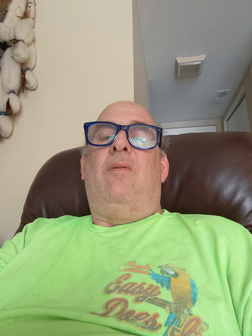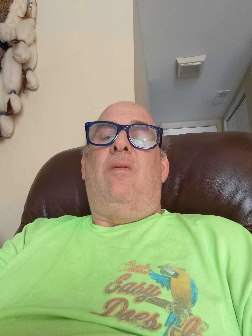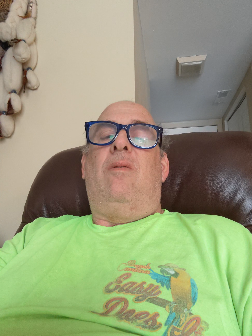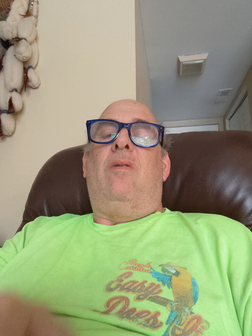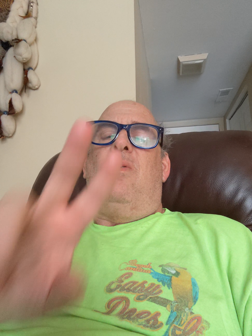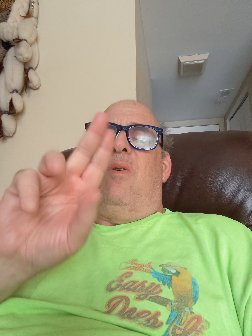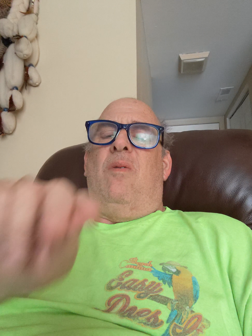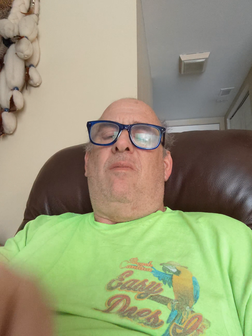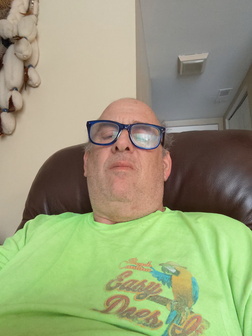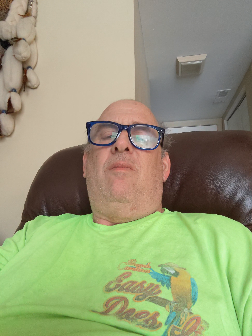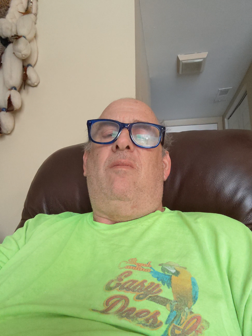no